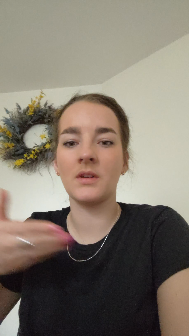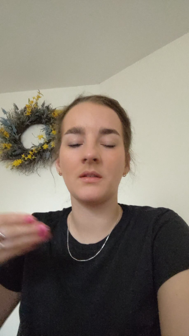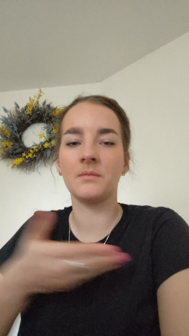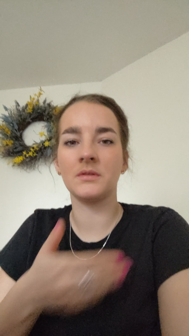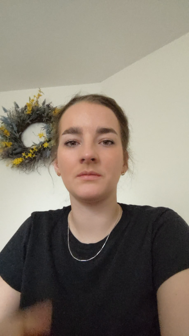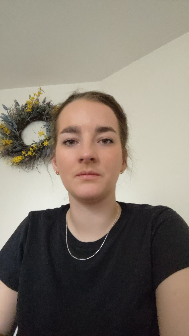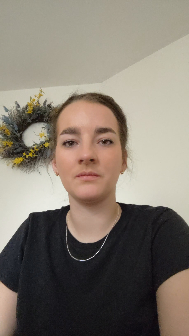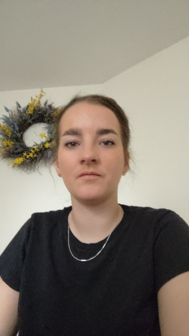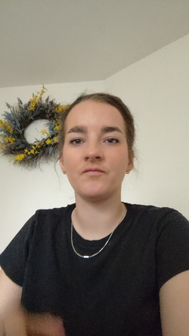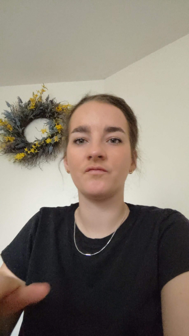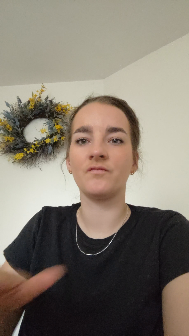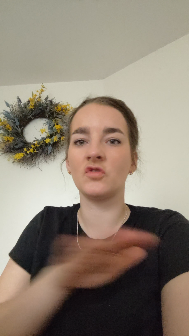full